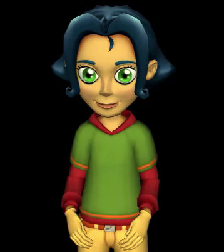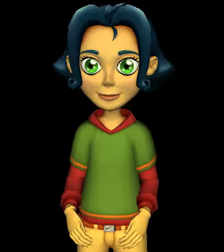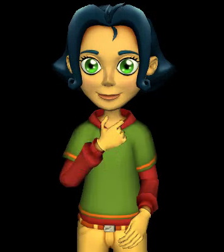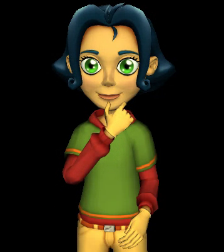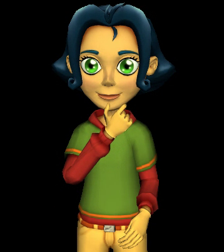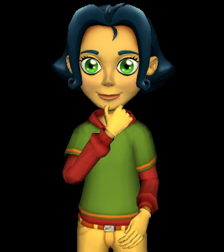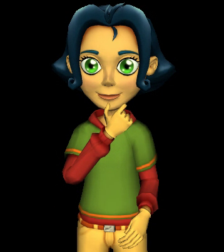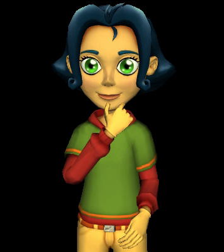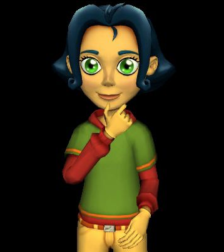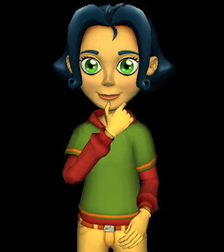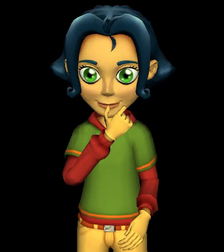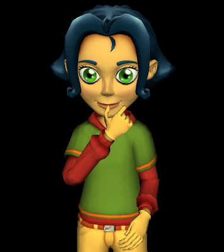إنجليترا